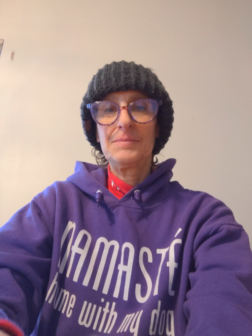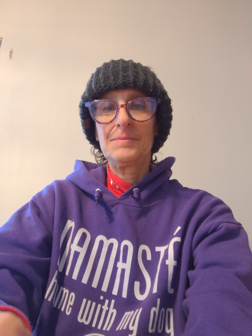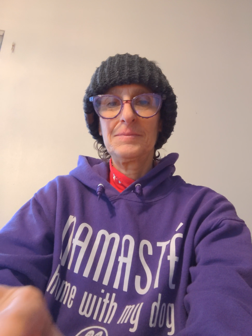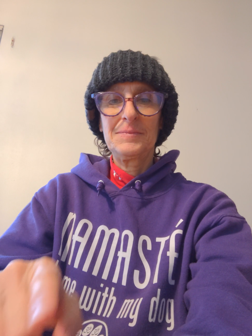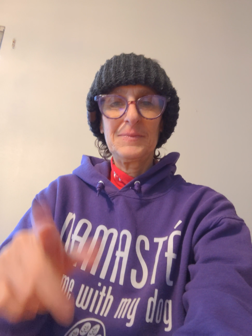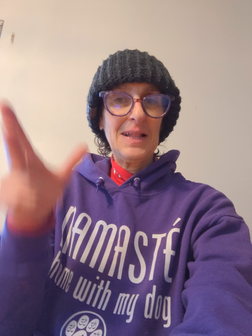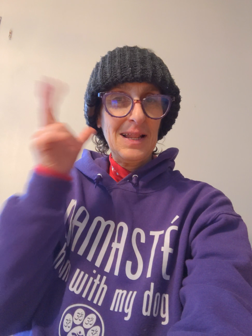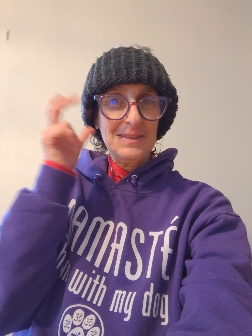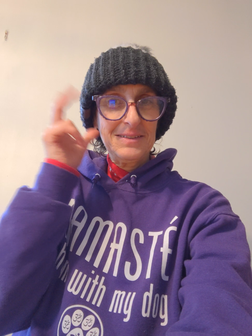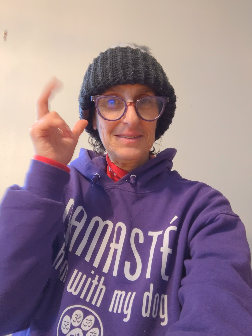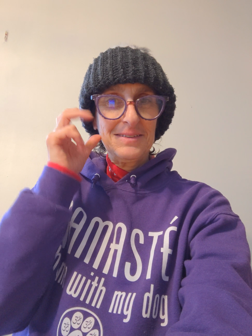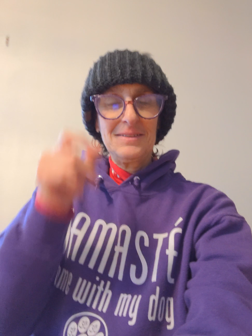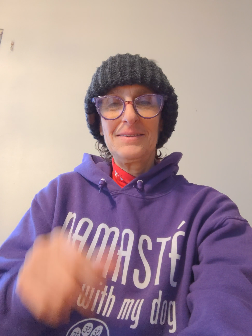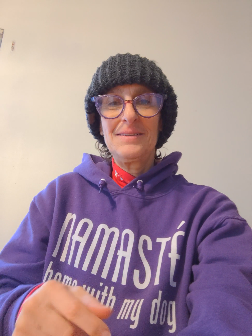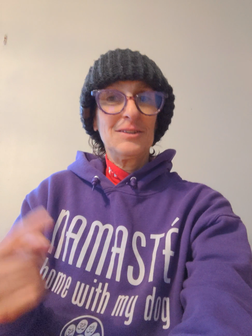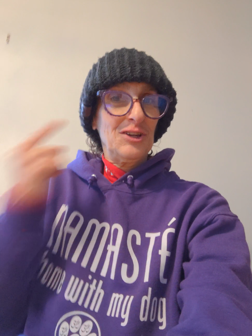listen